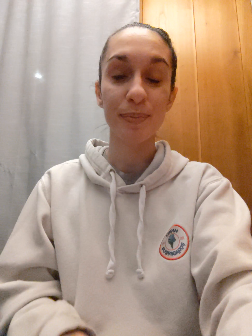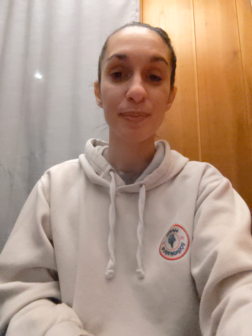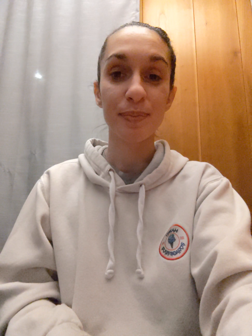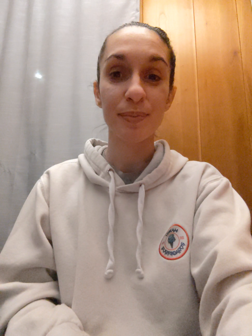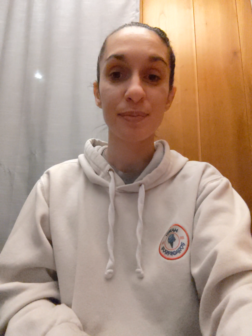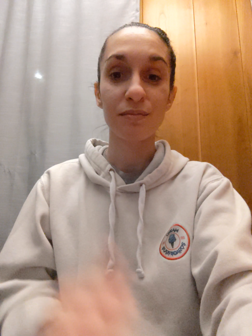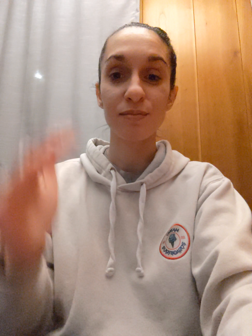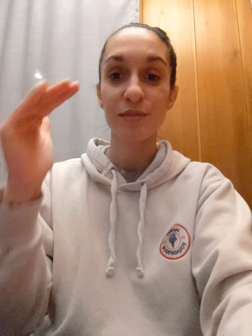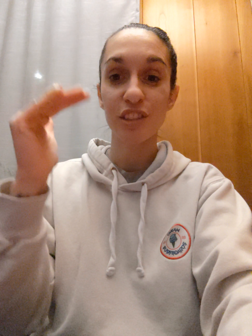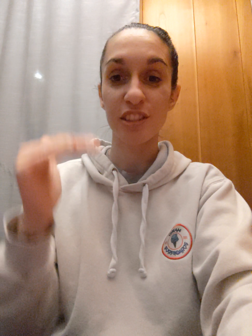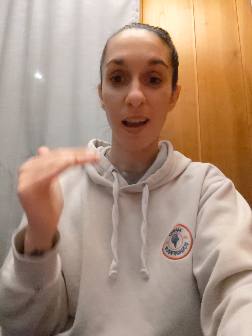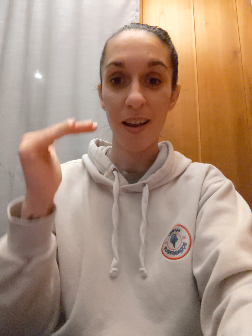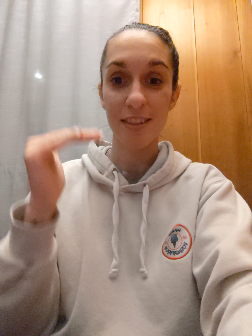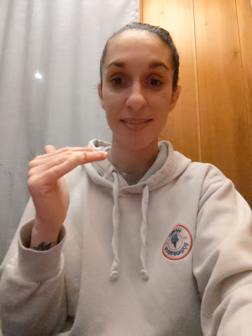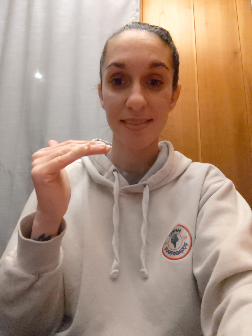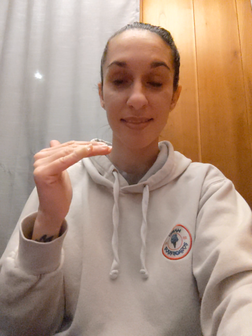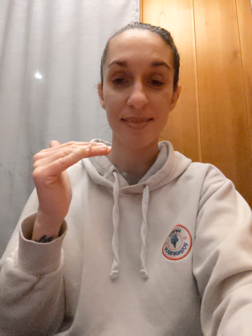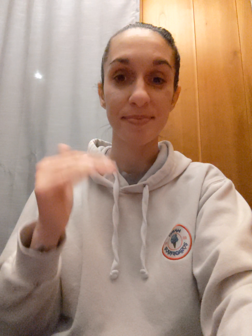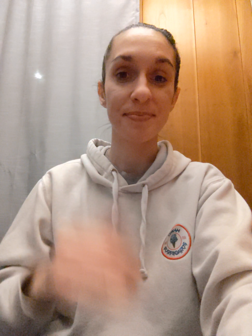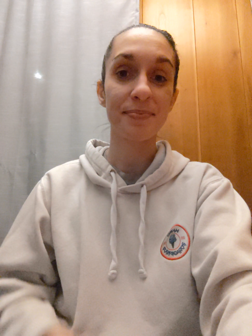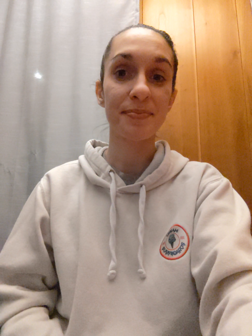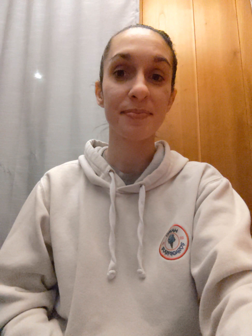child